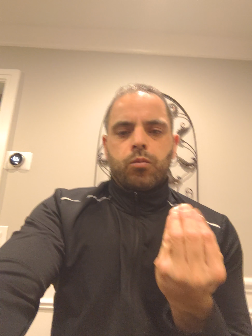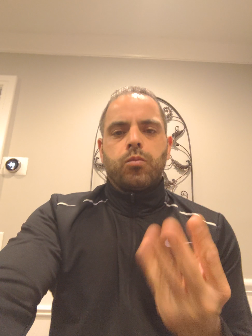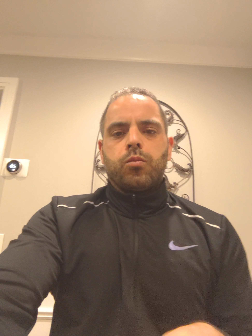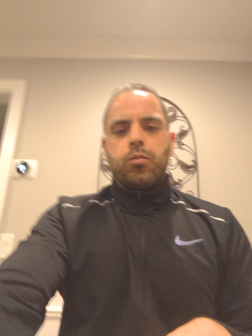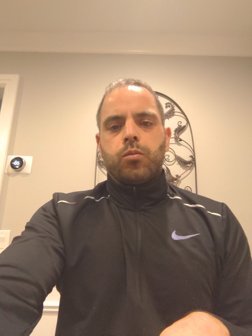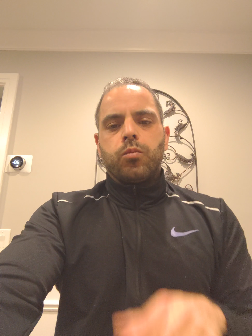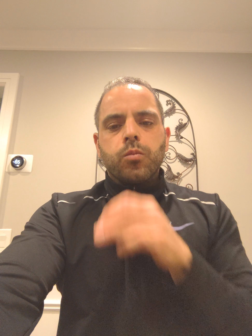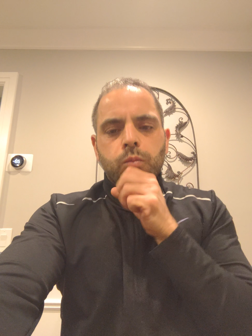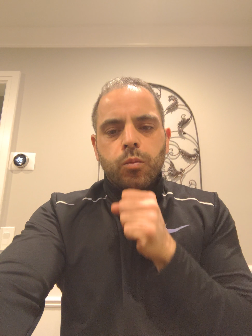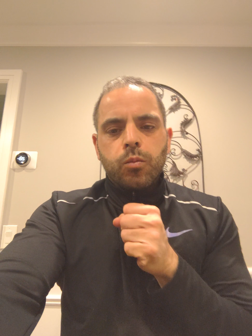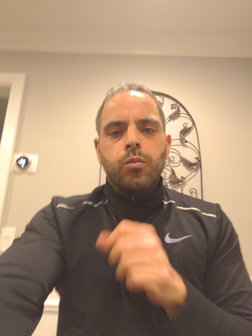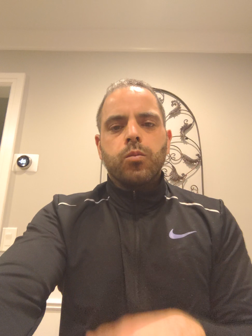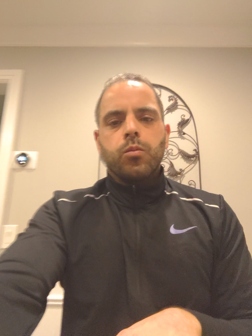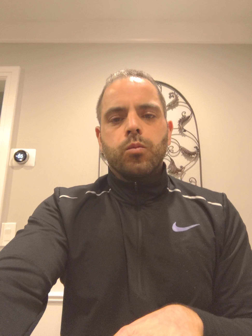old